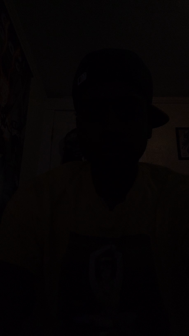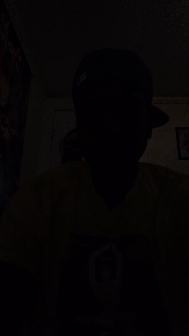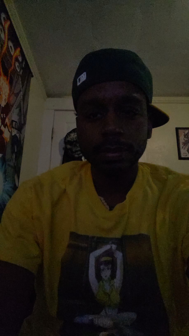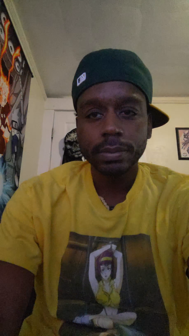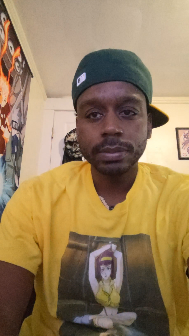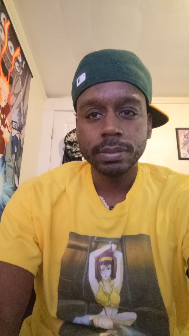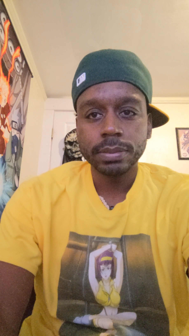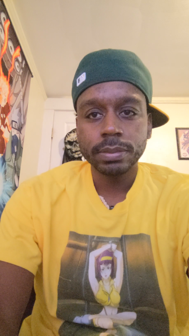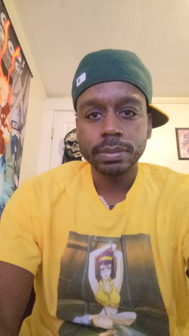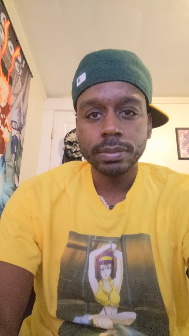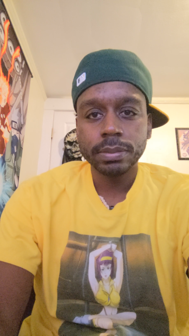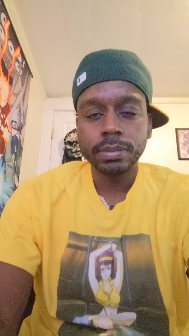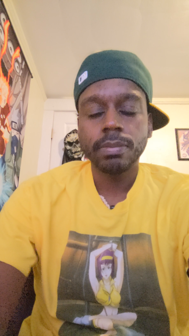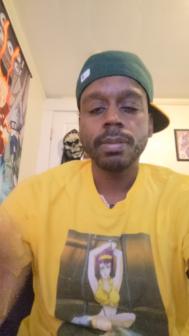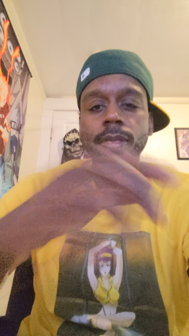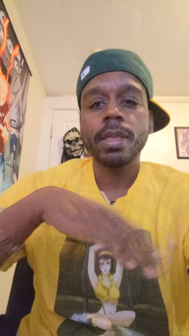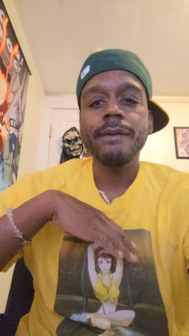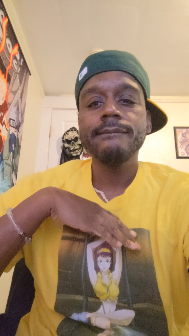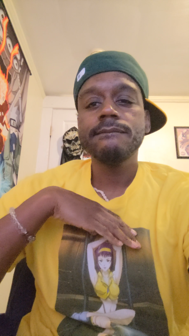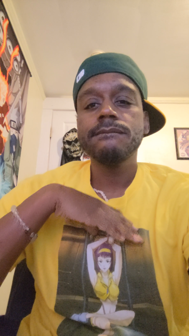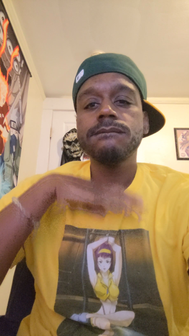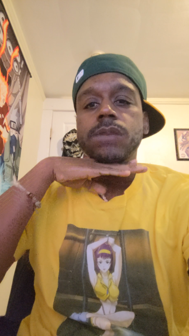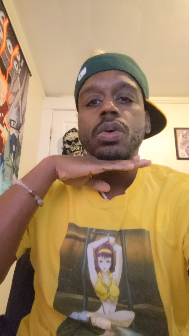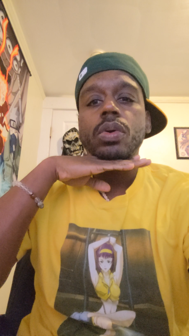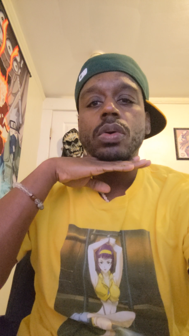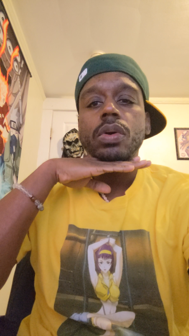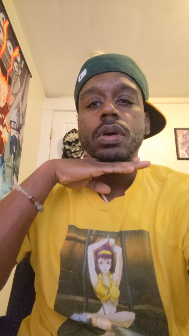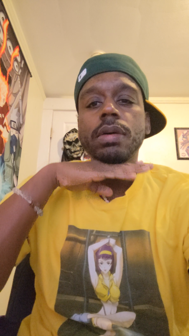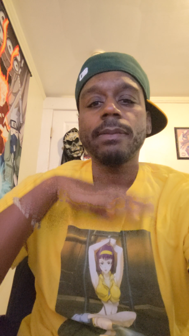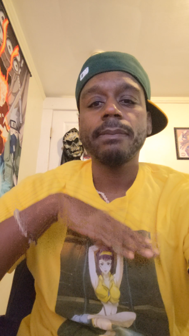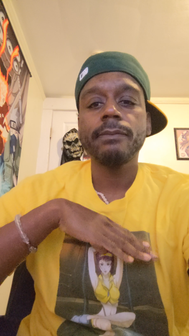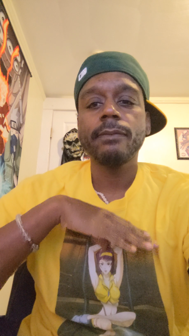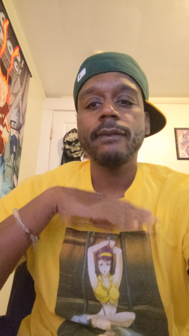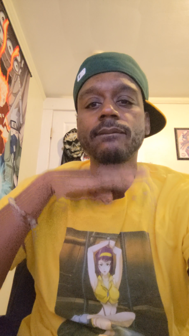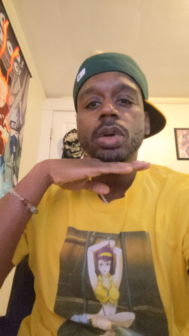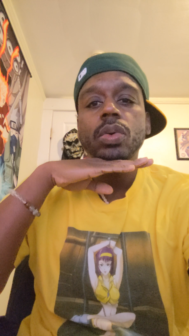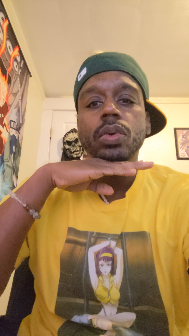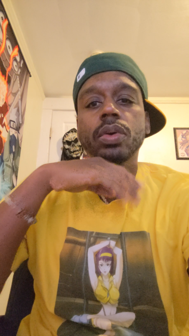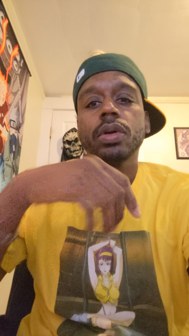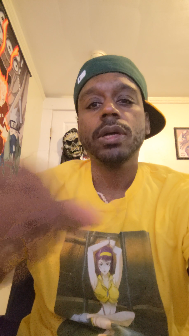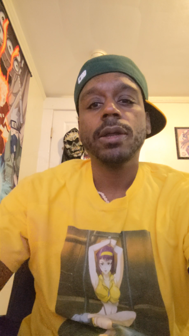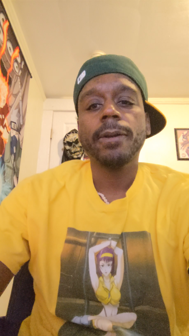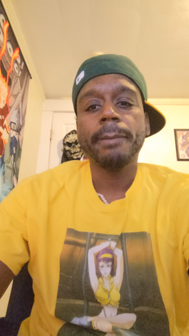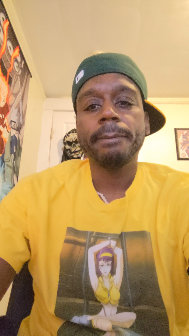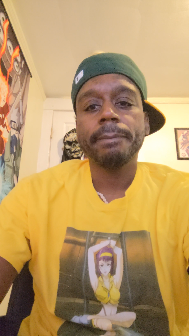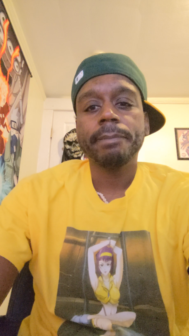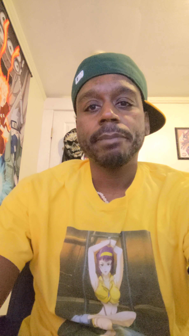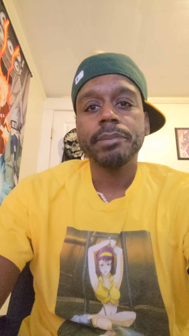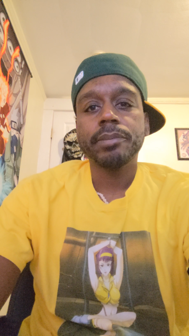full